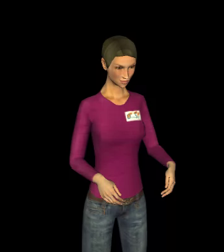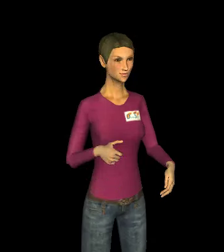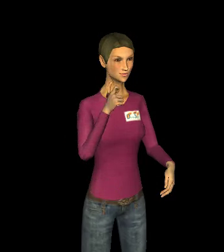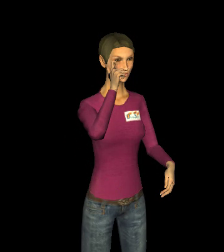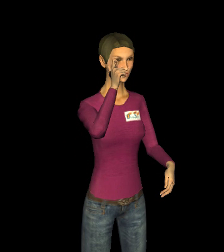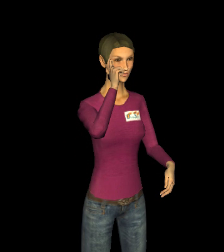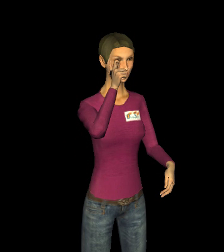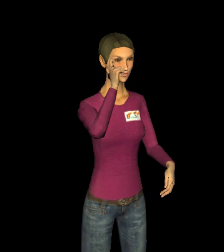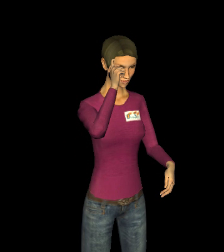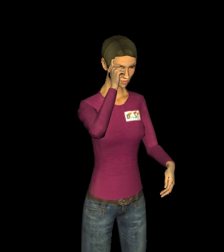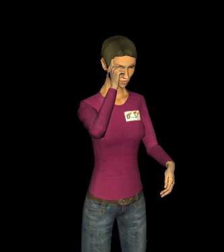بشرة